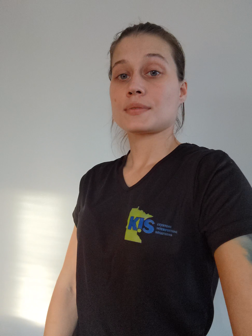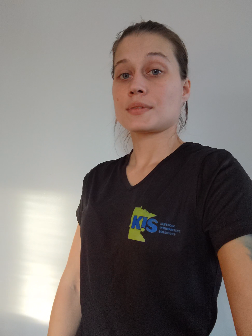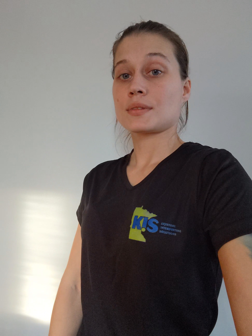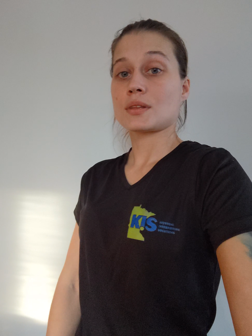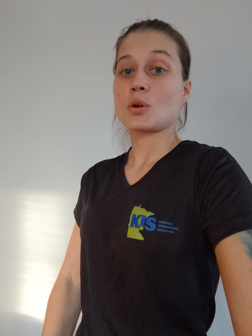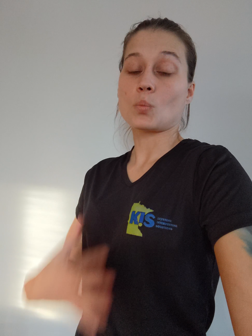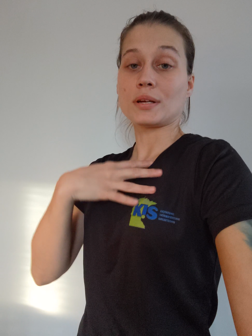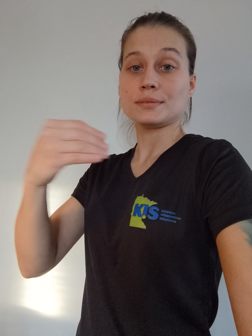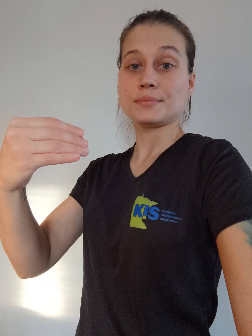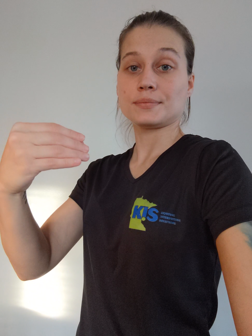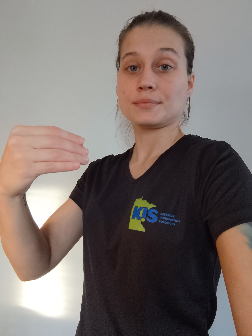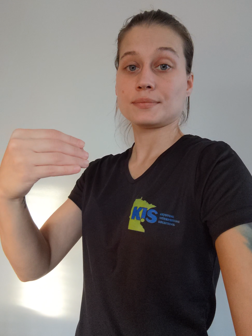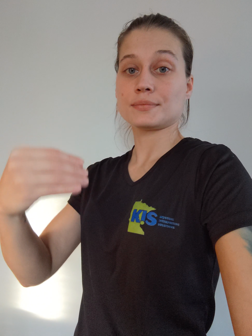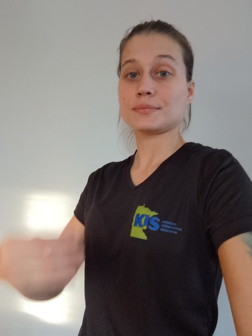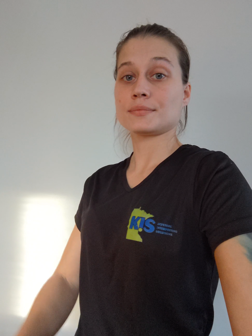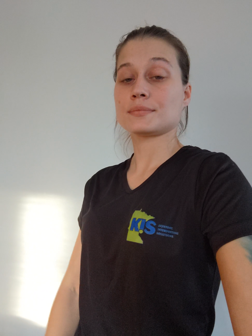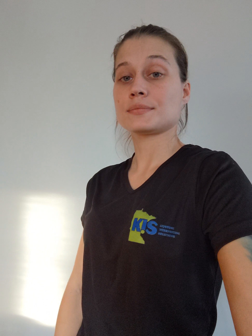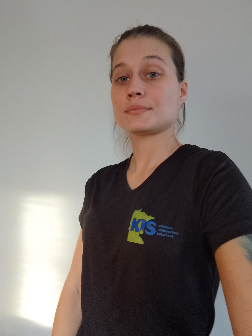white